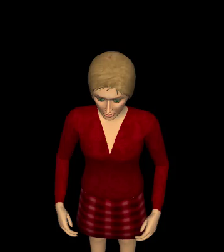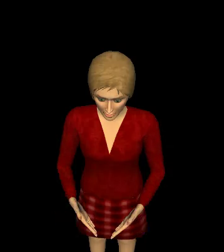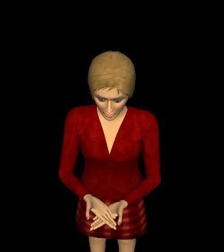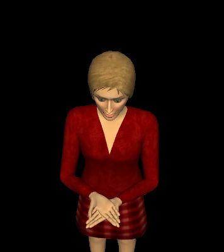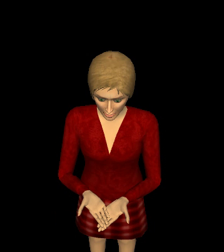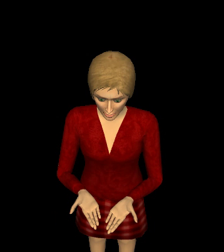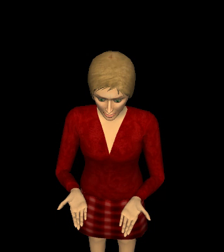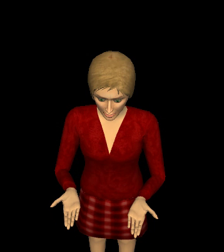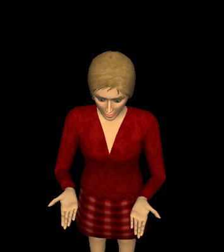بسيط